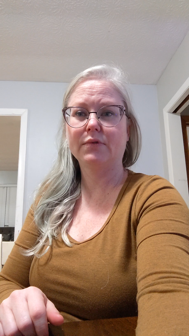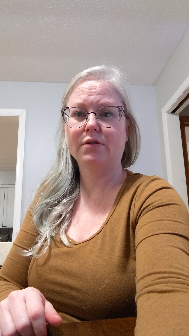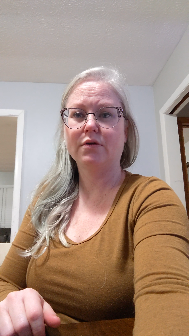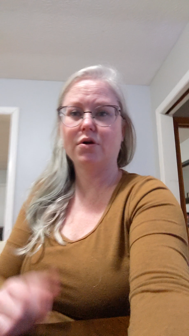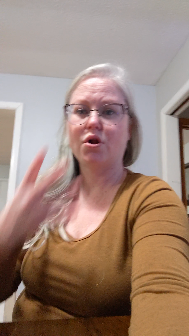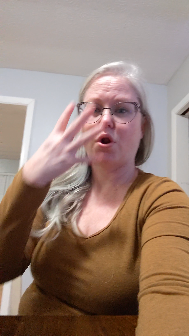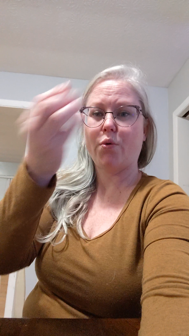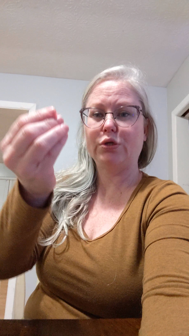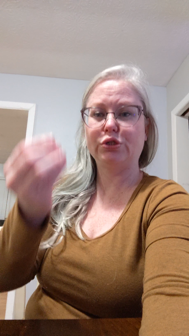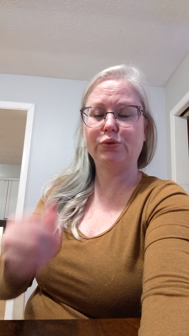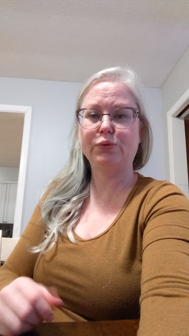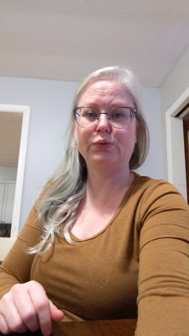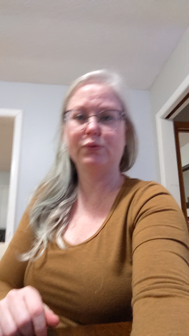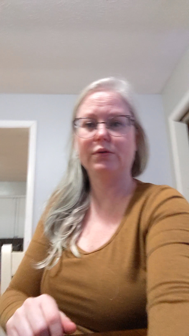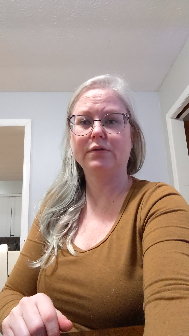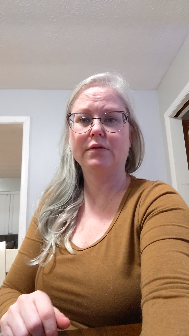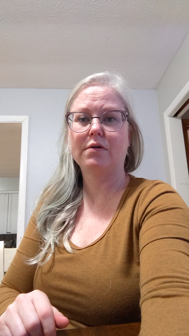going to